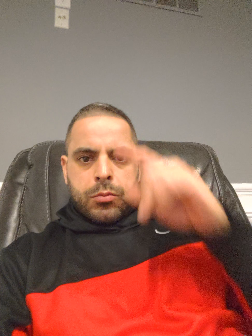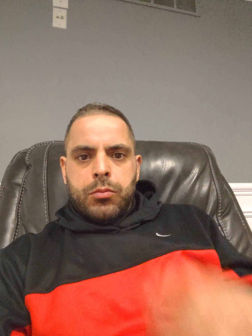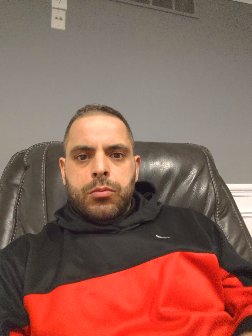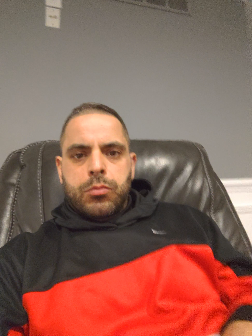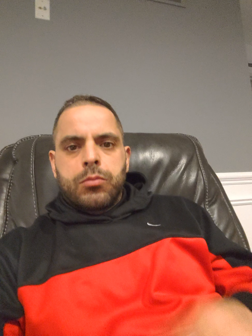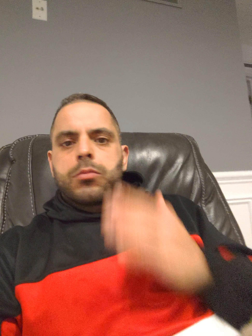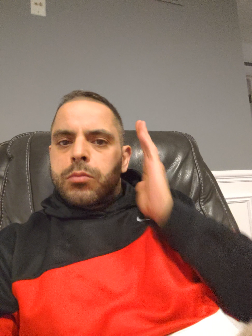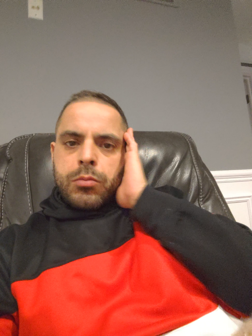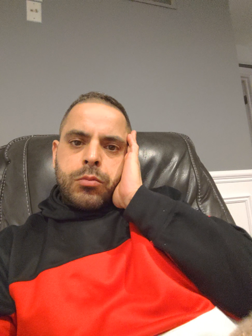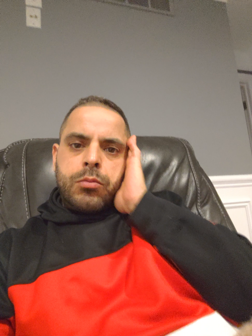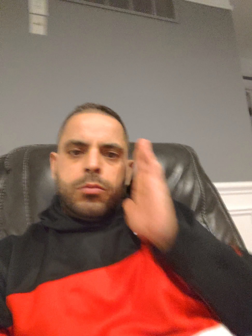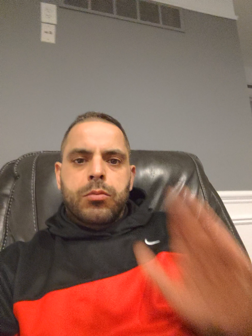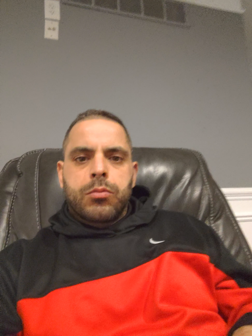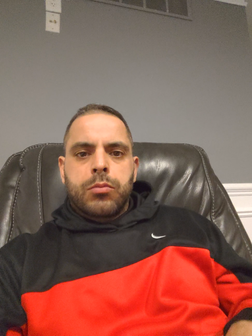bed